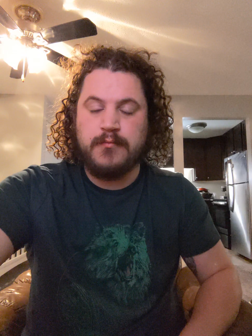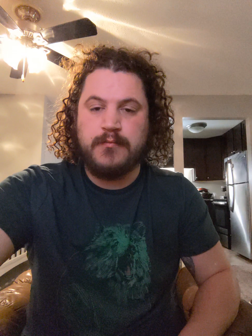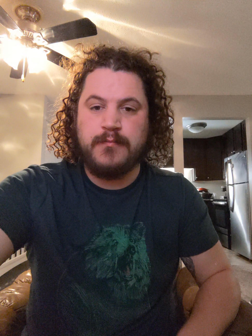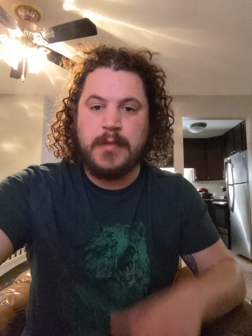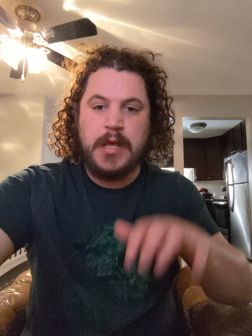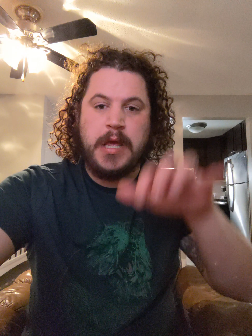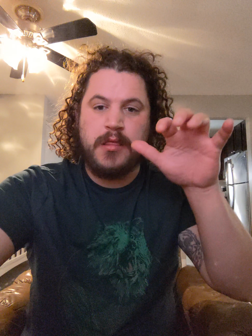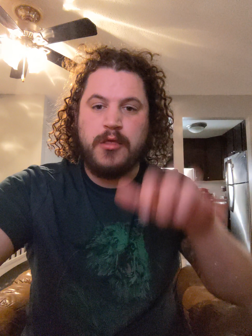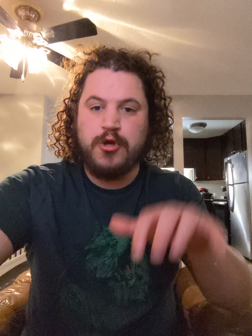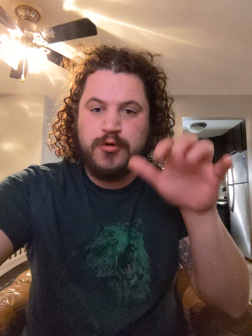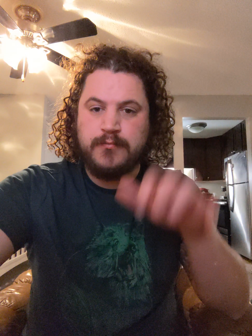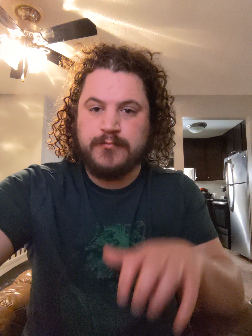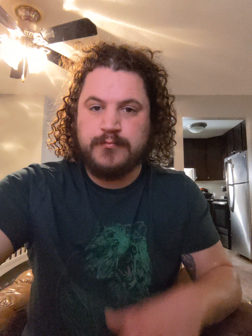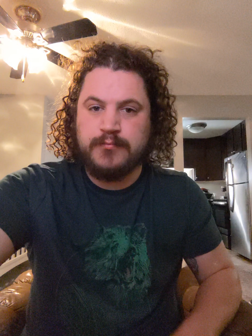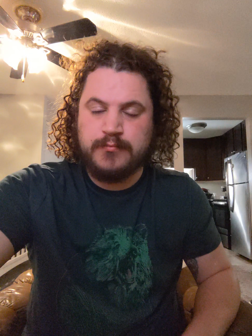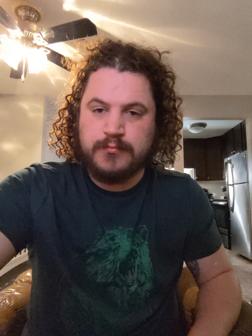alligator